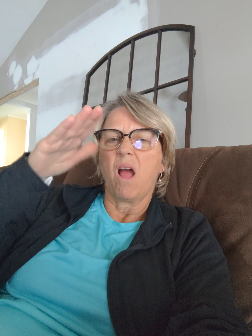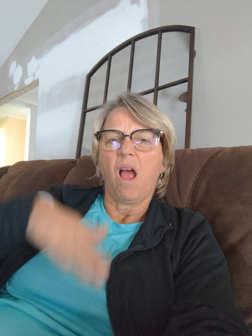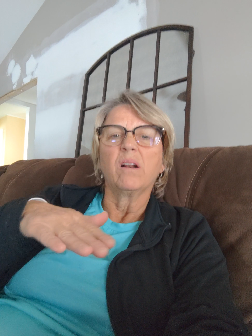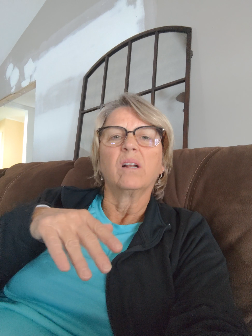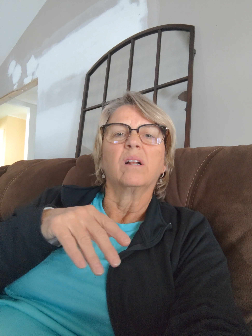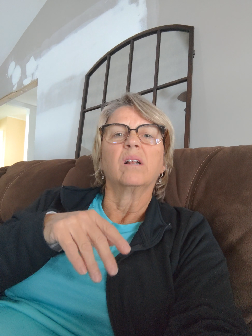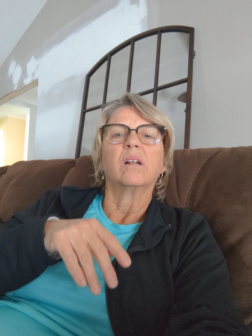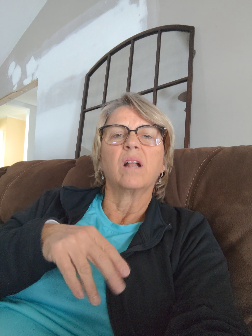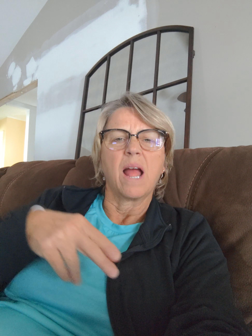on